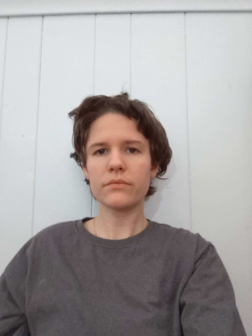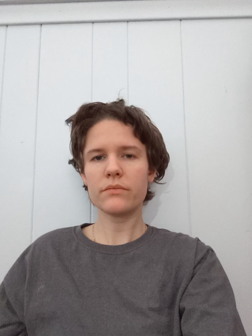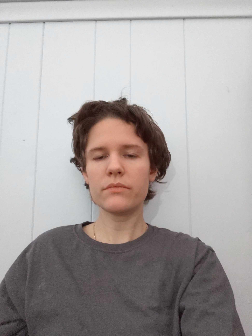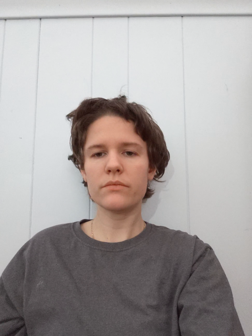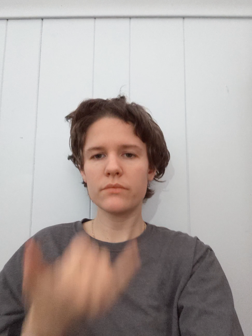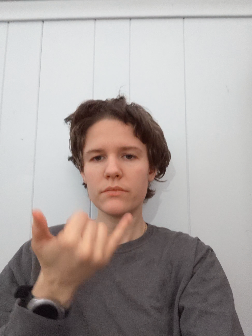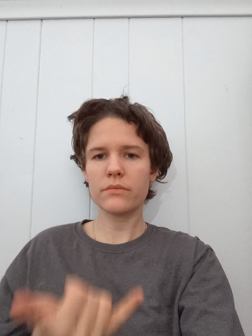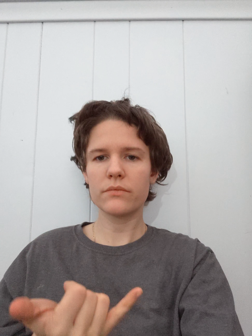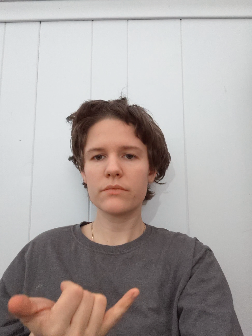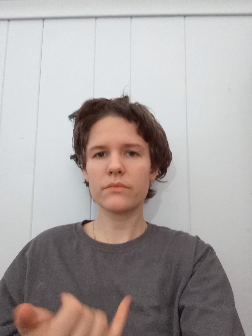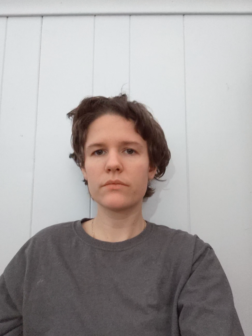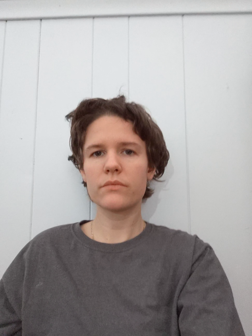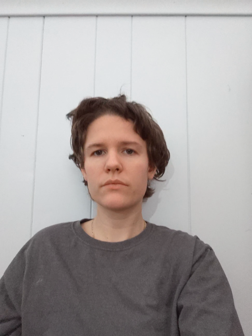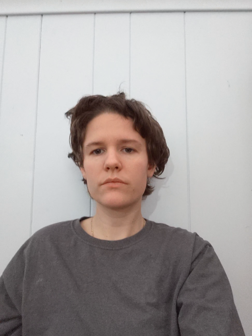now